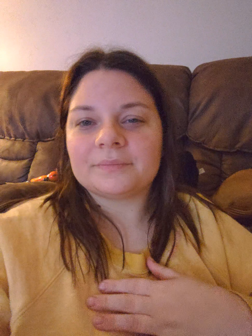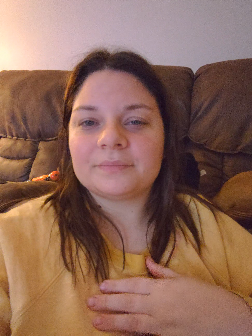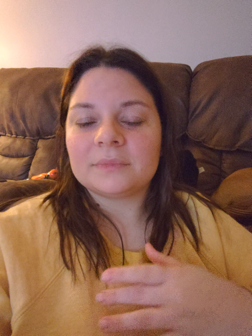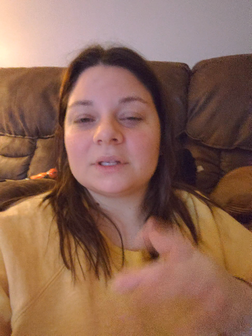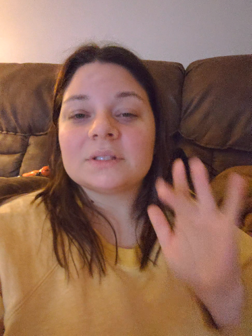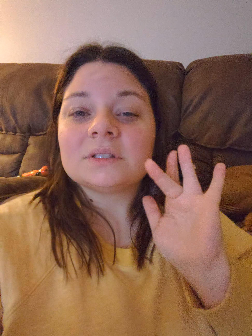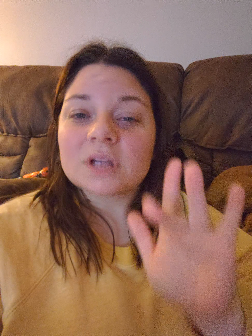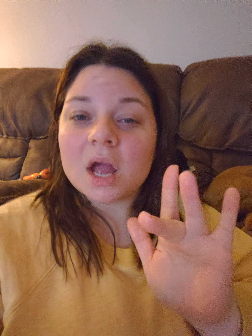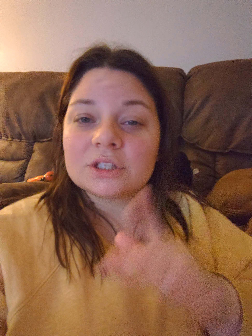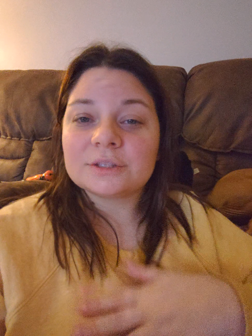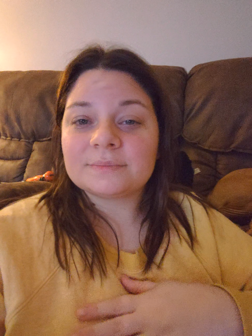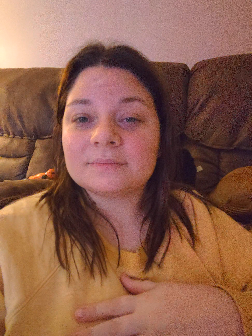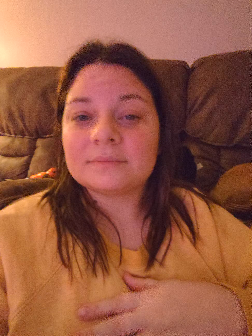touch